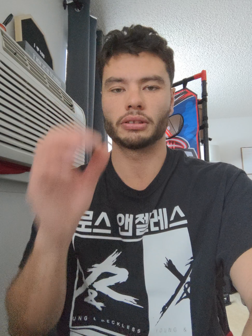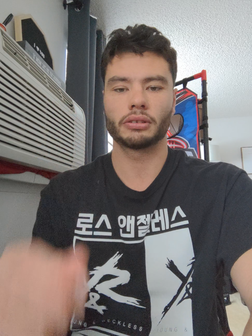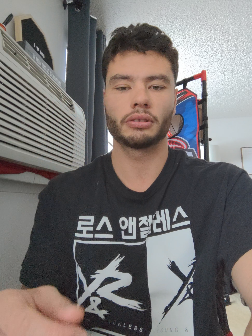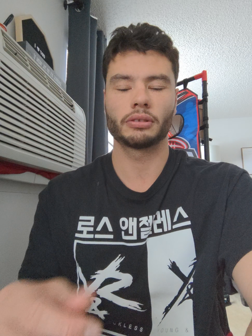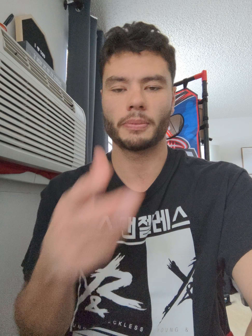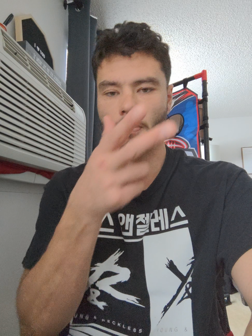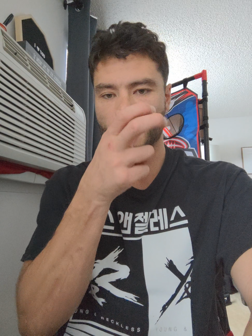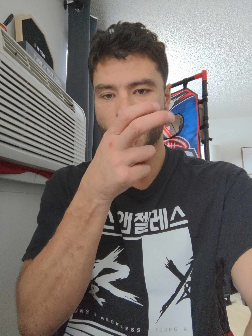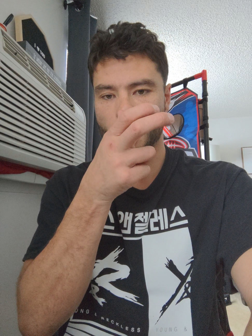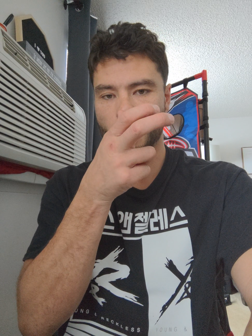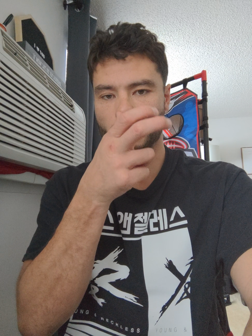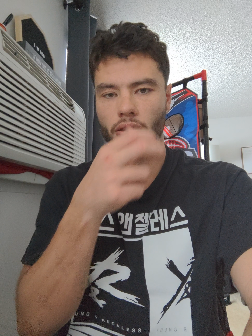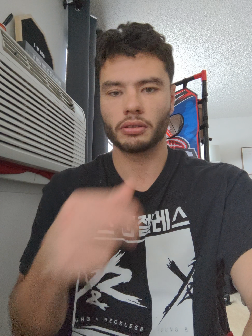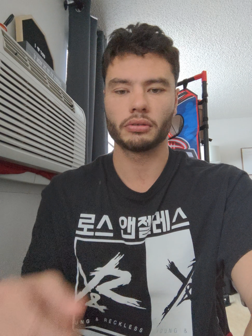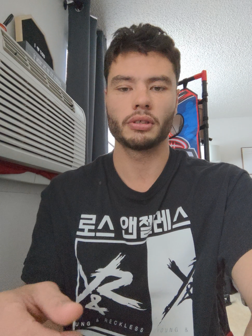bug